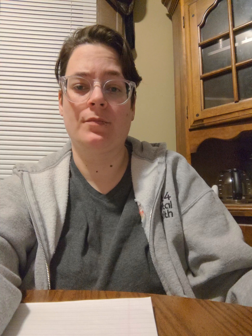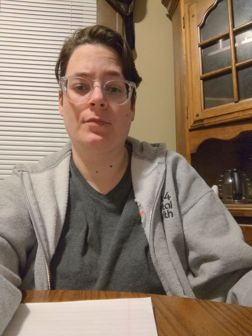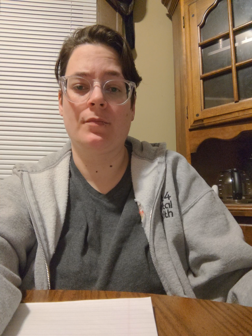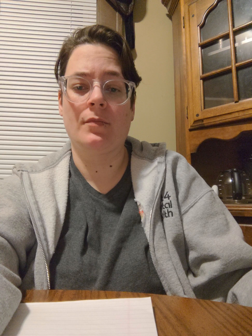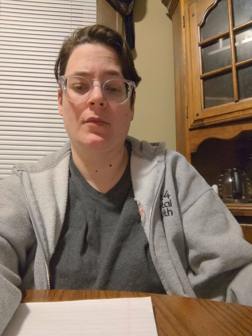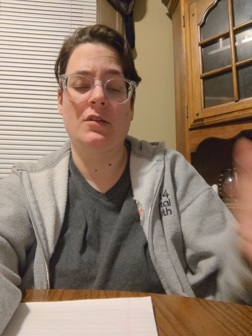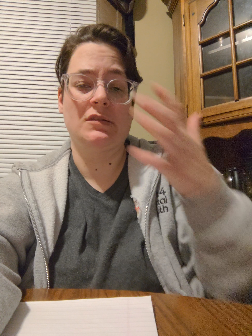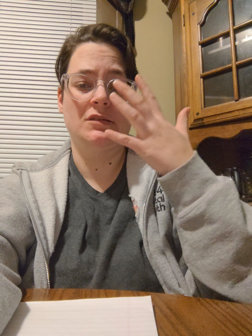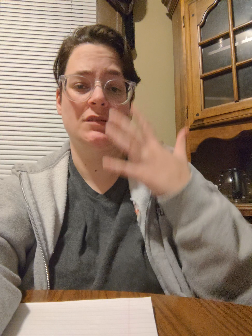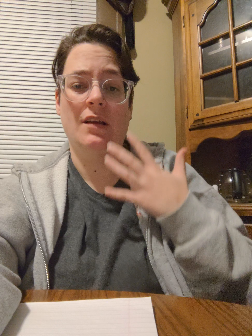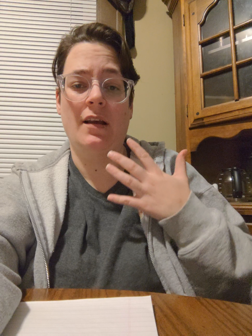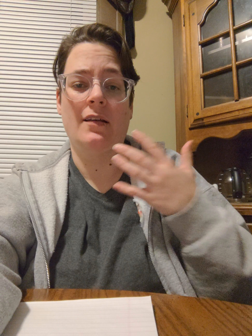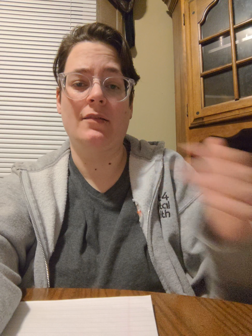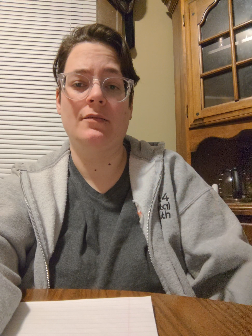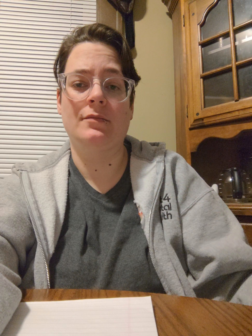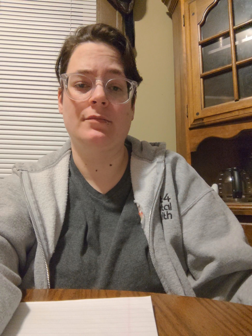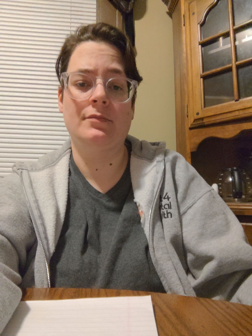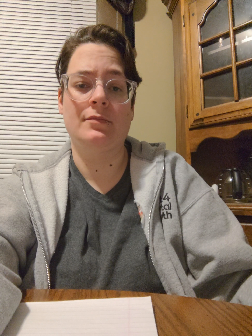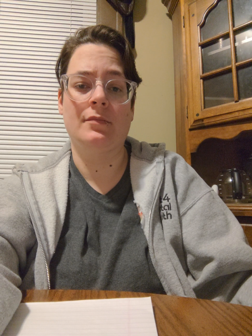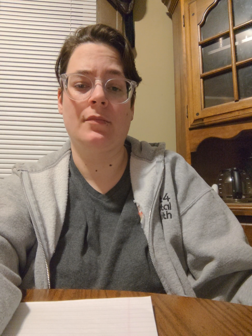sad